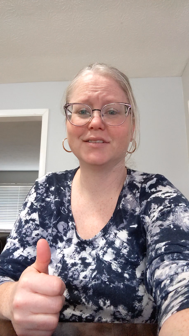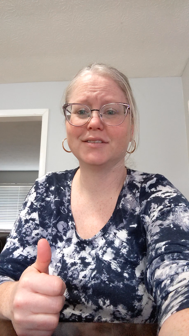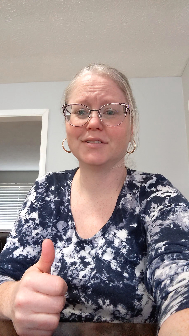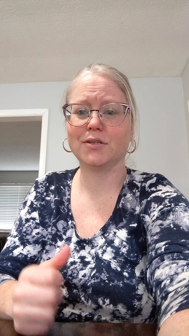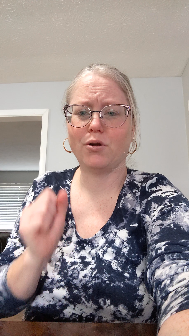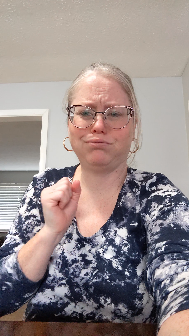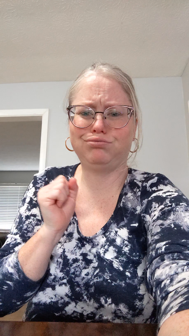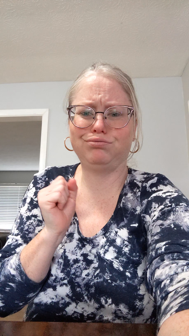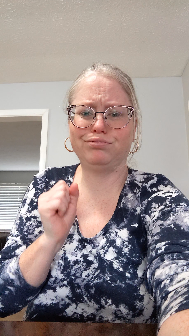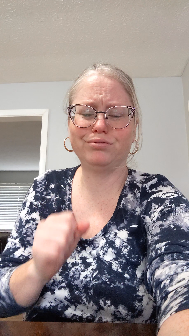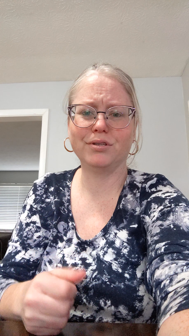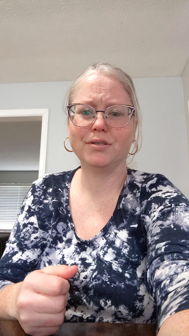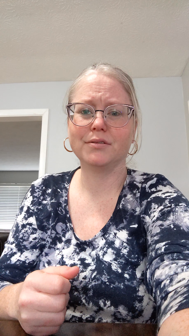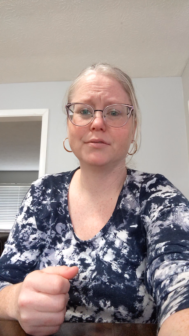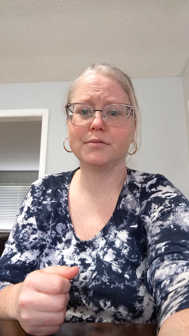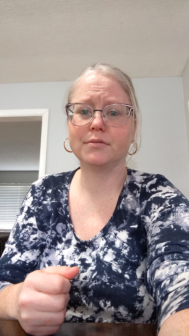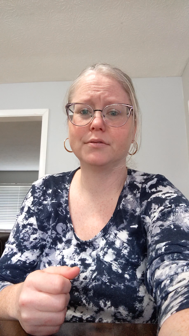cold